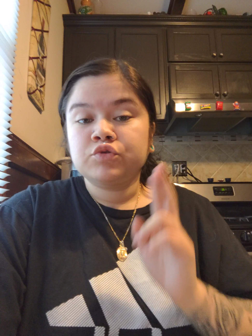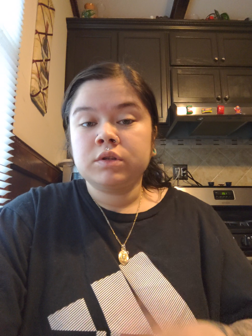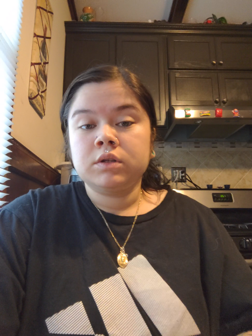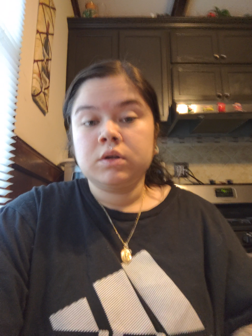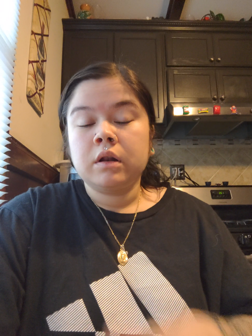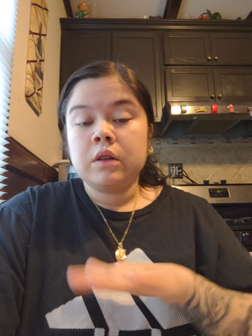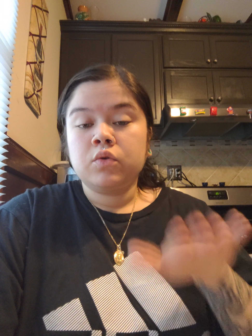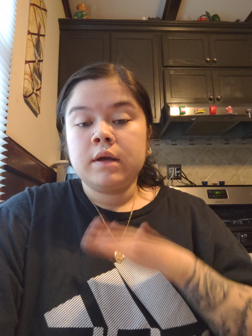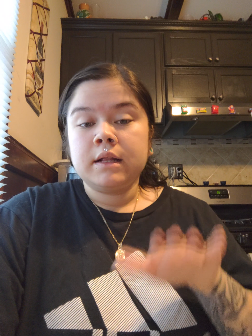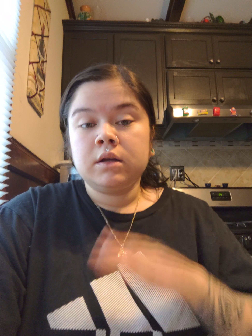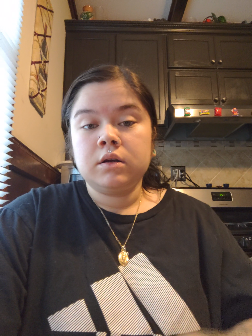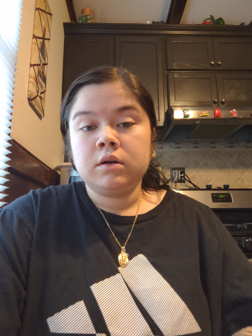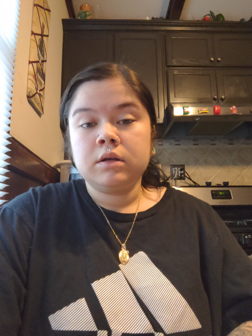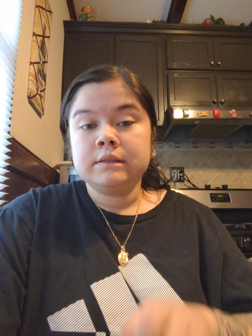clean